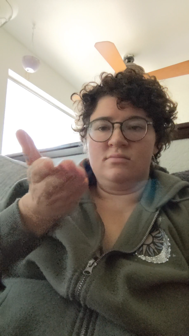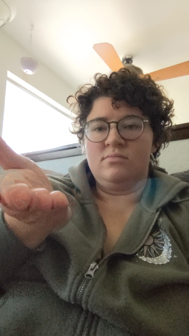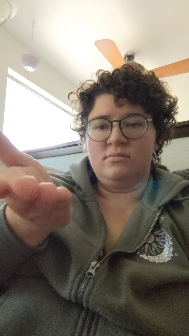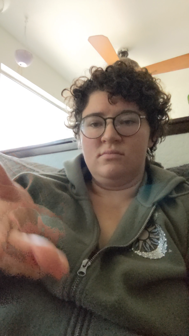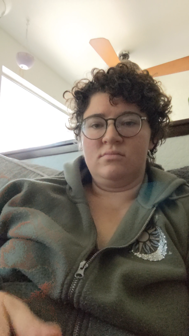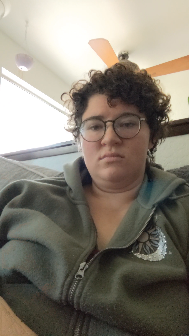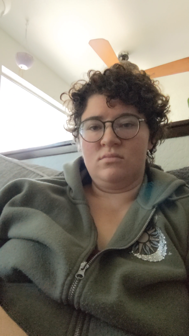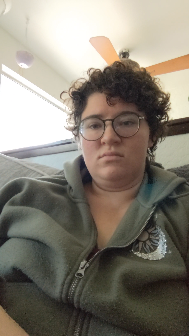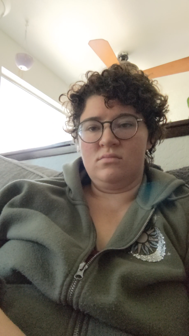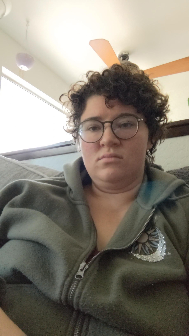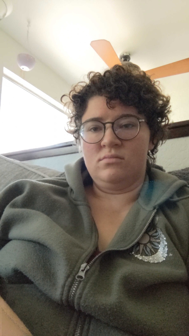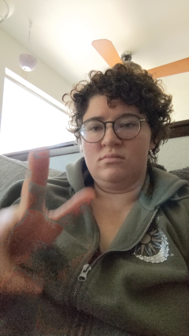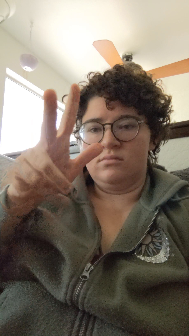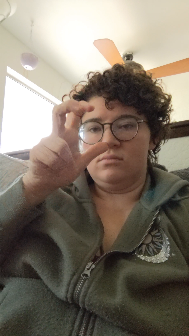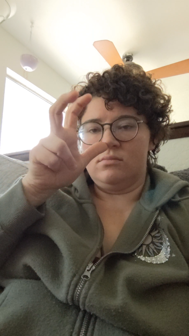ant